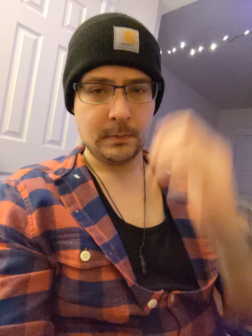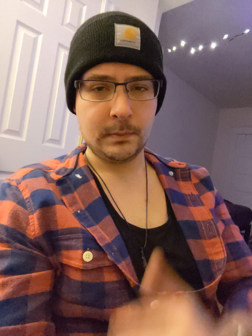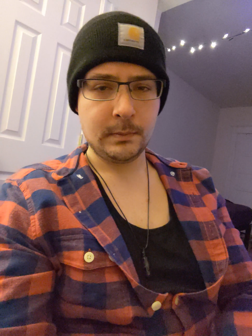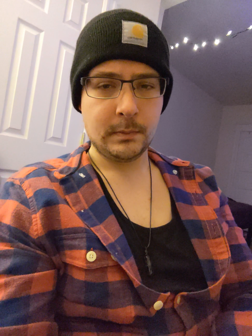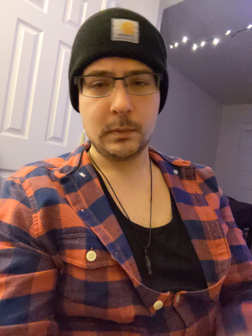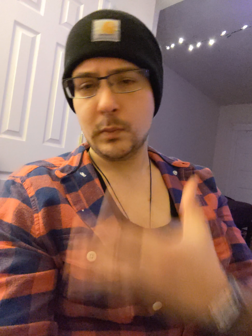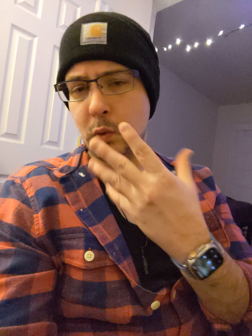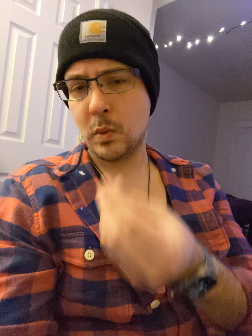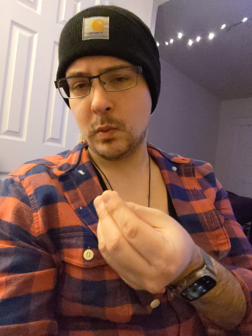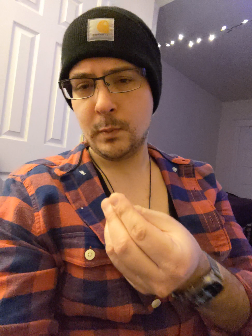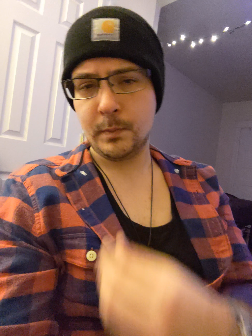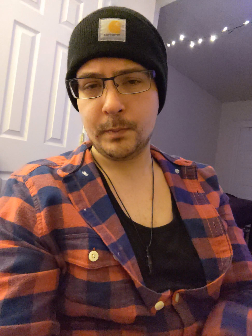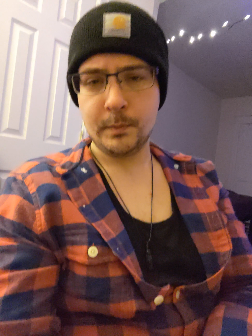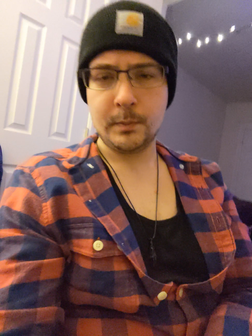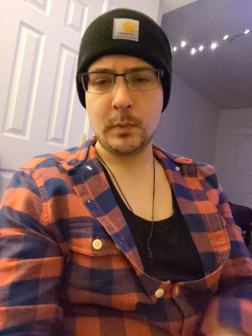go